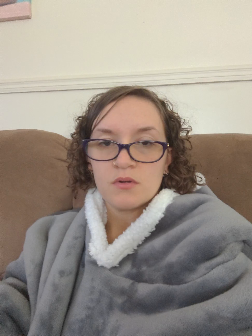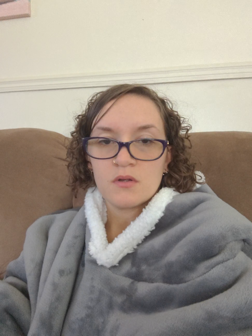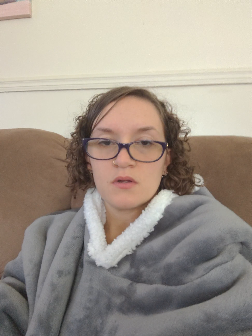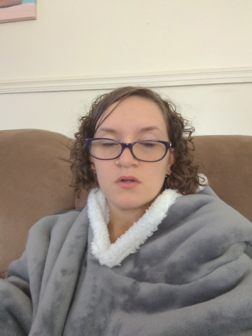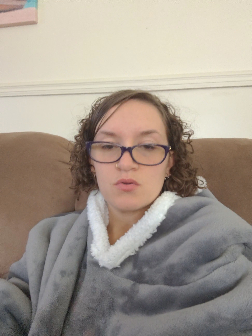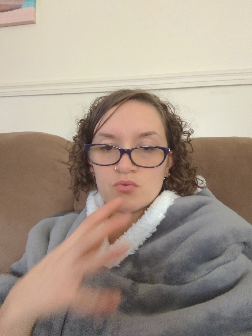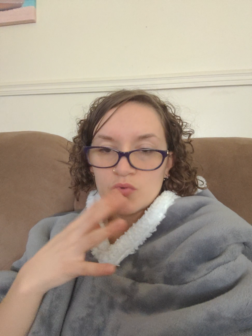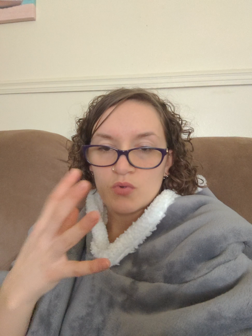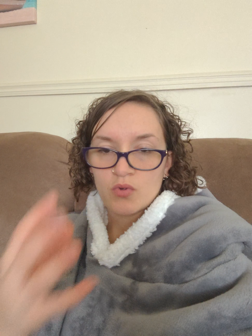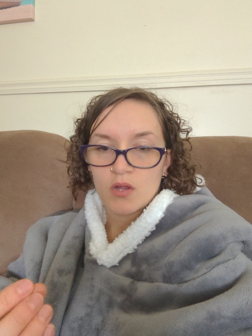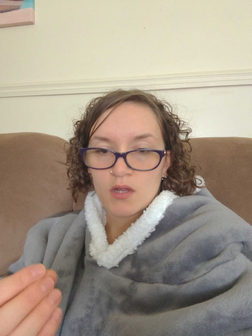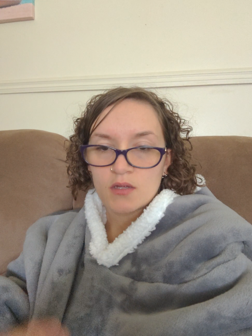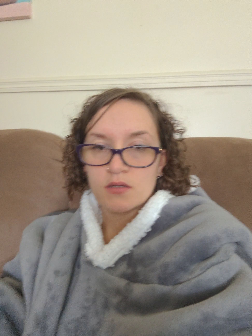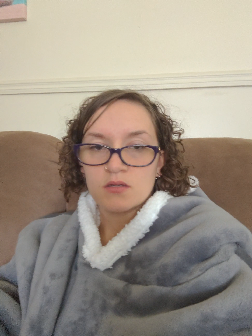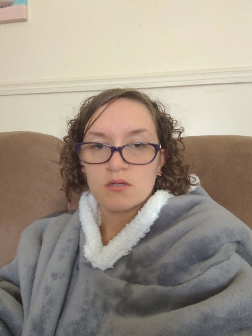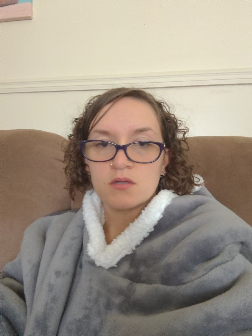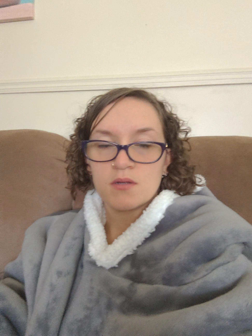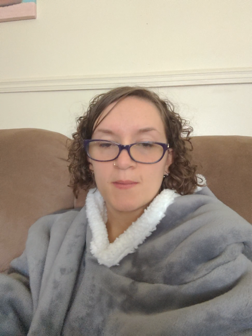wet